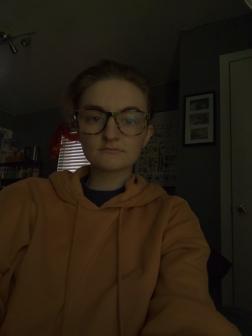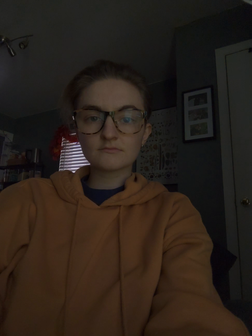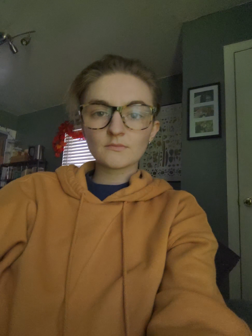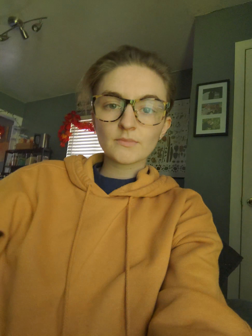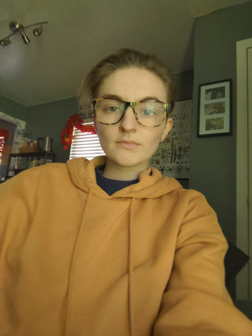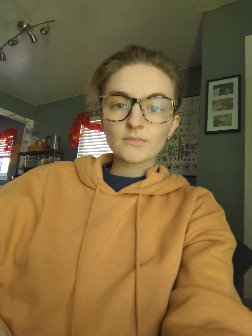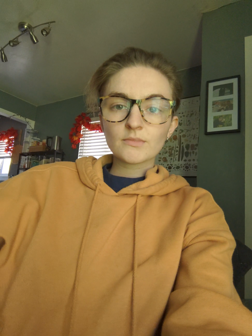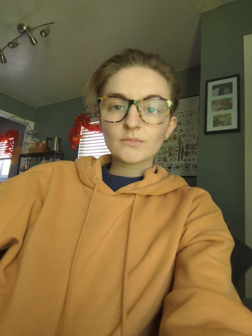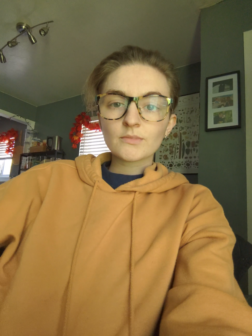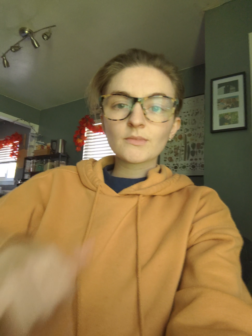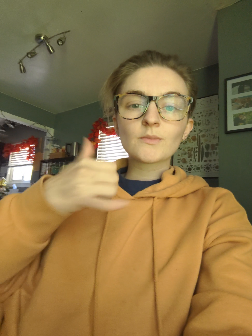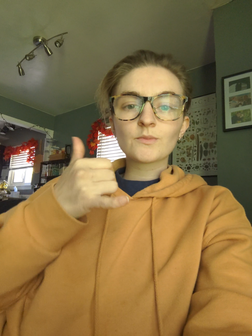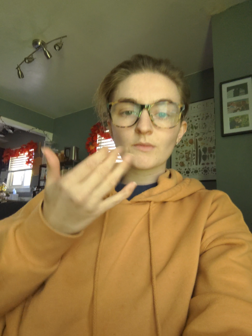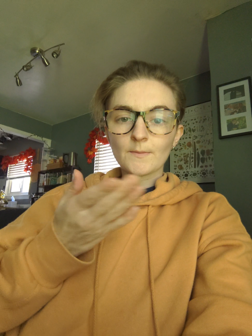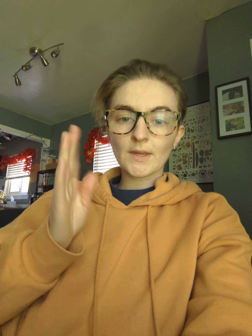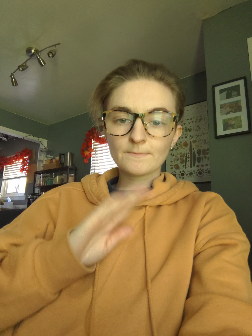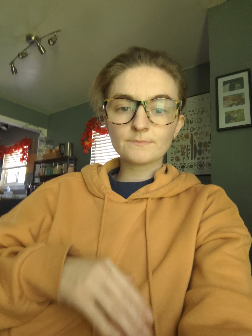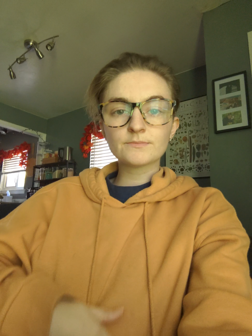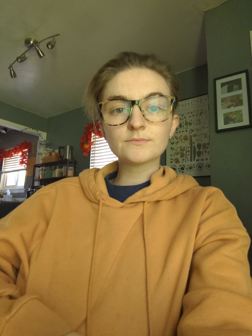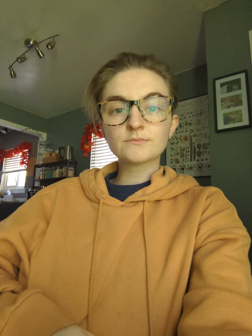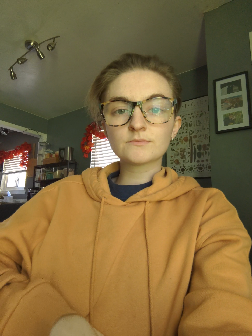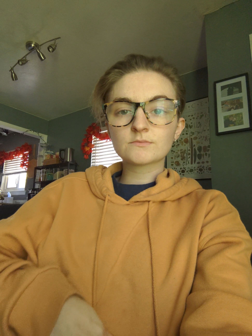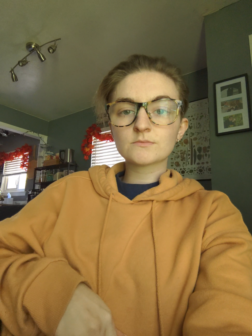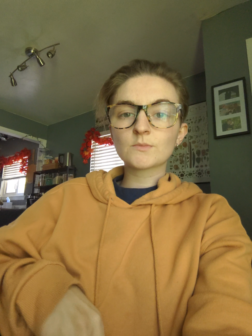playpen